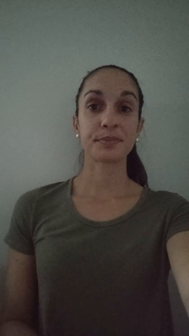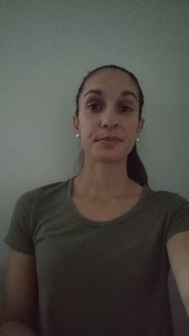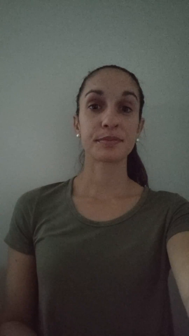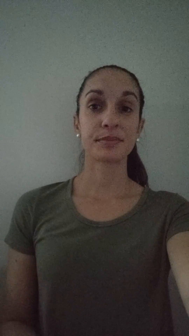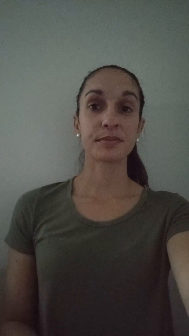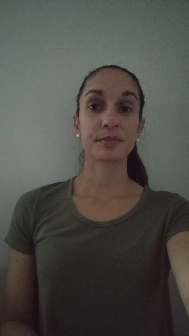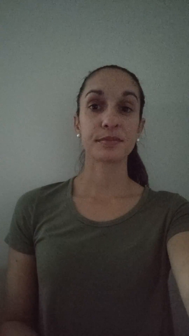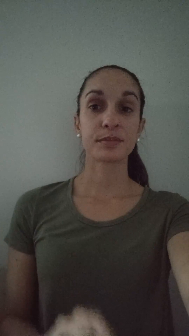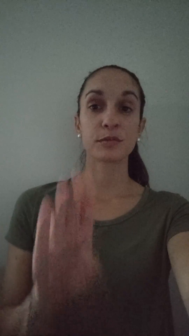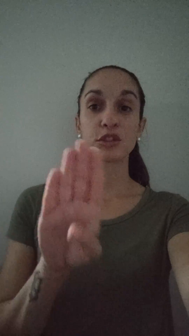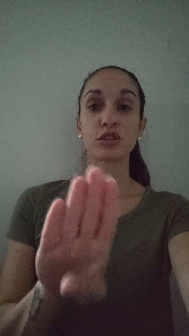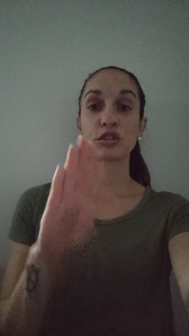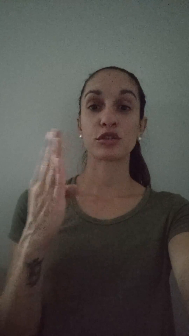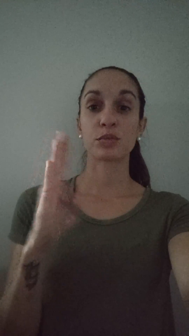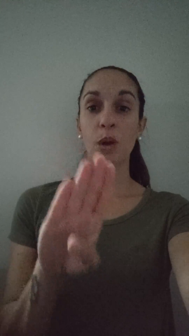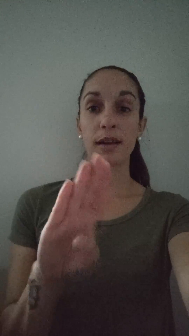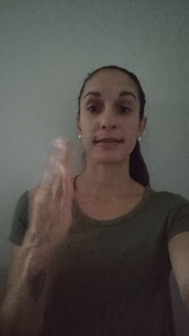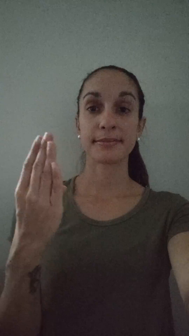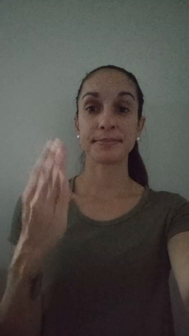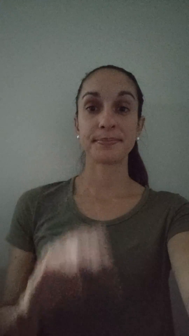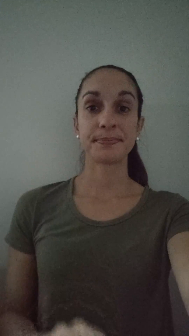door